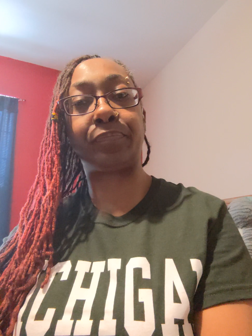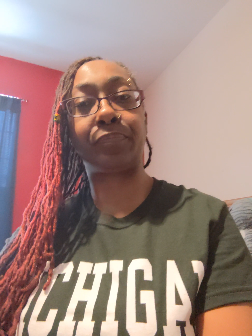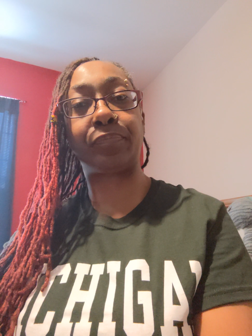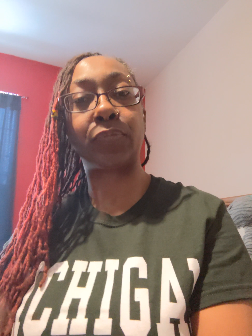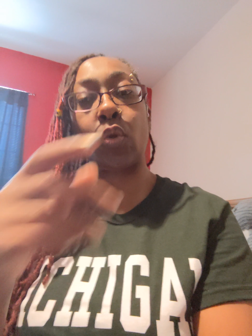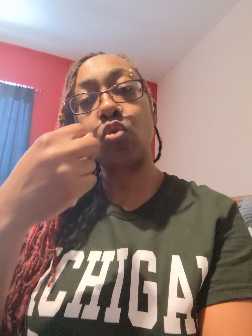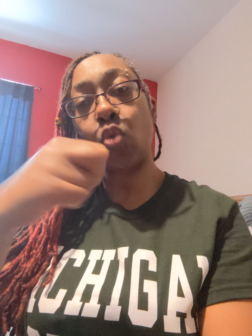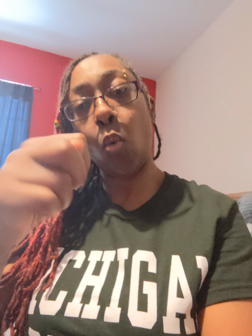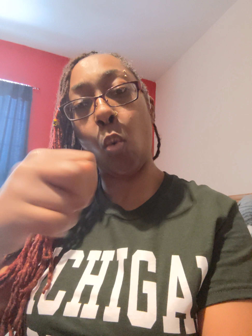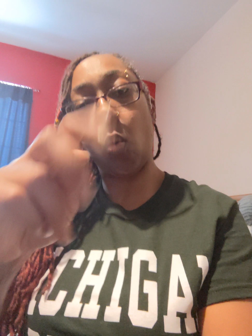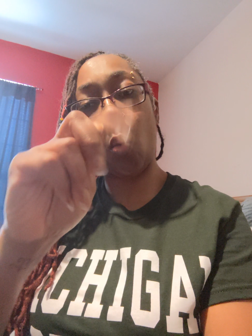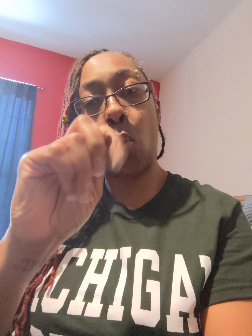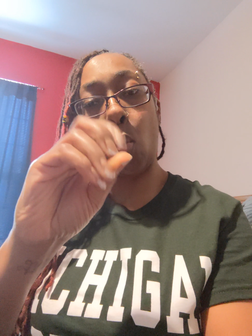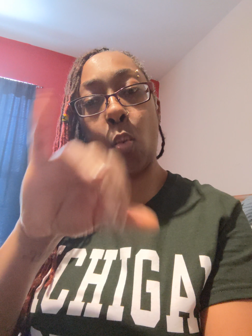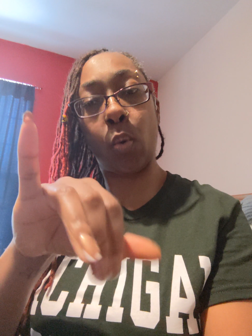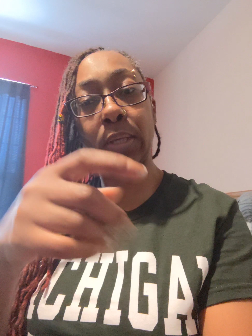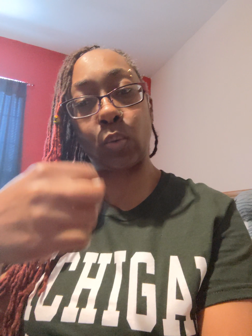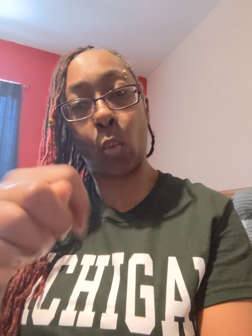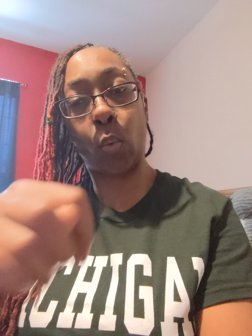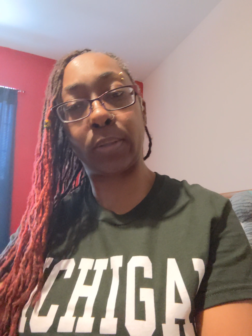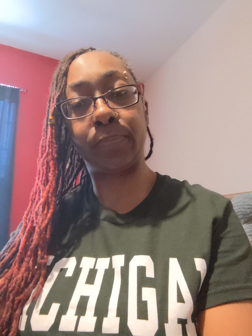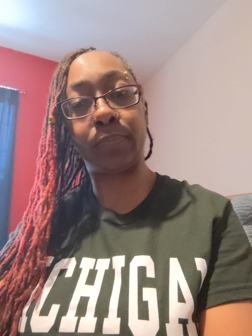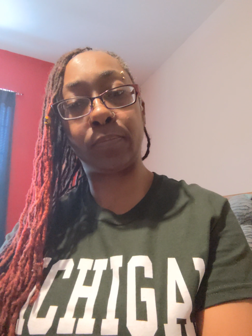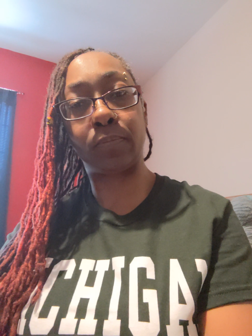toy